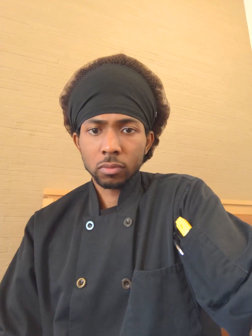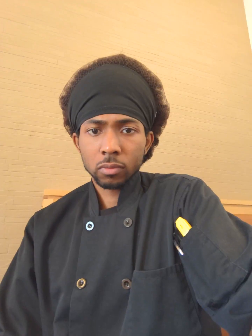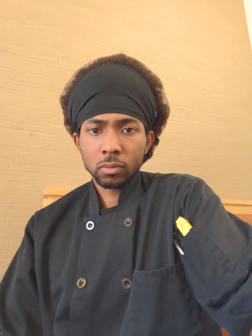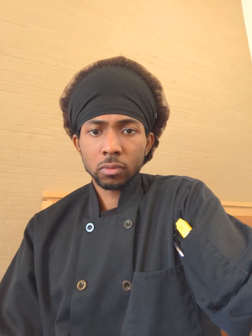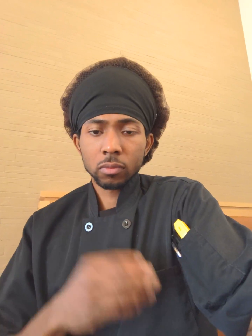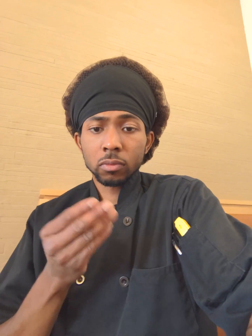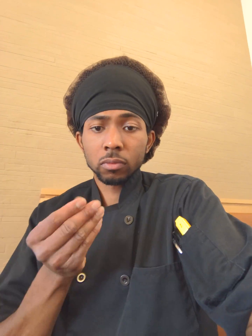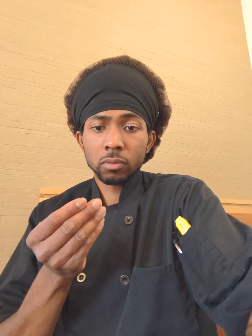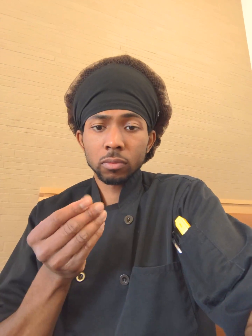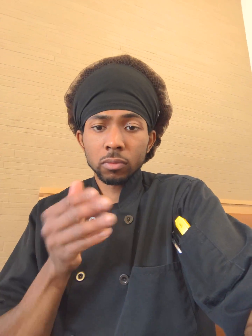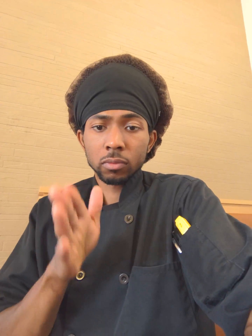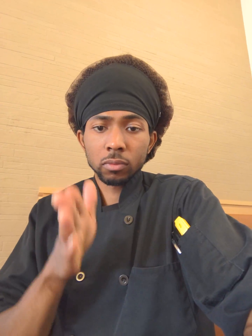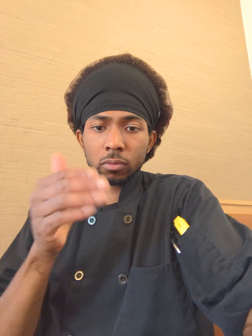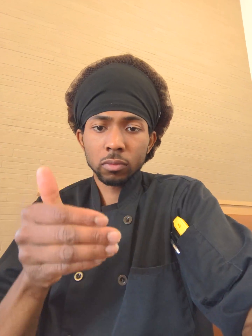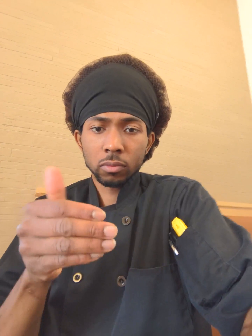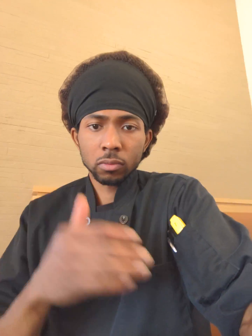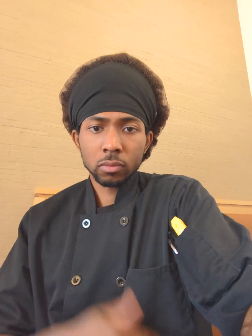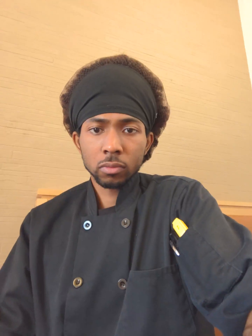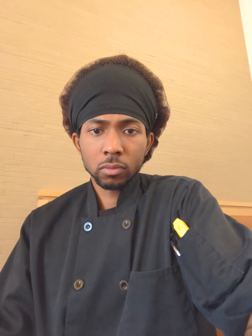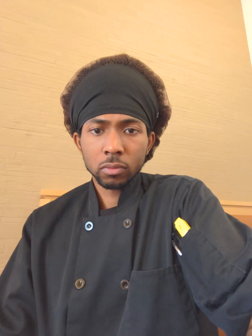sandbox